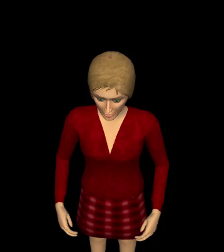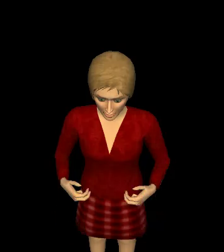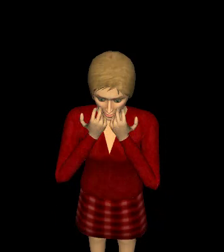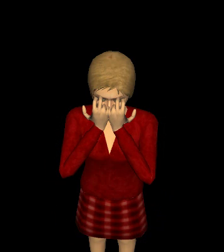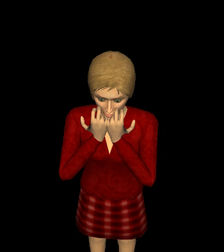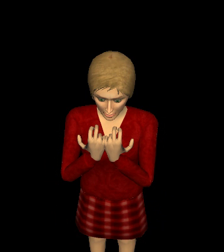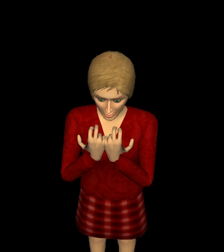معجب